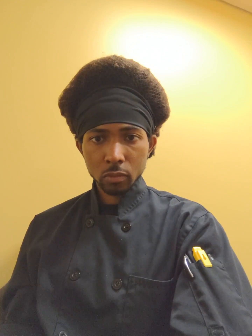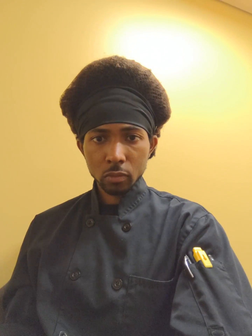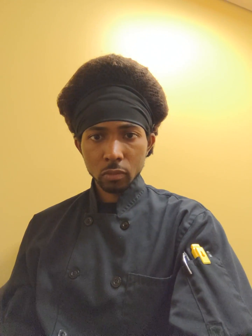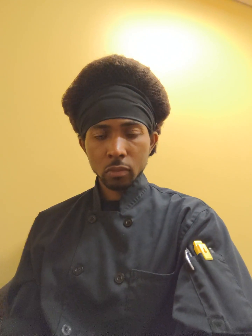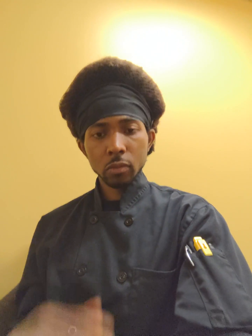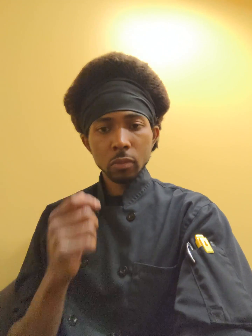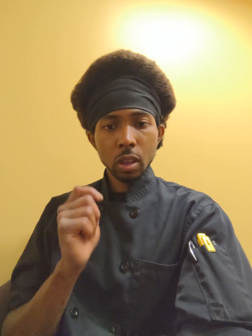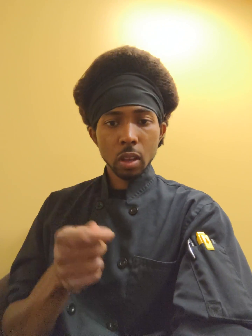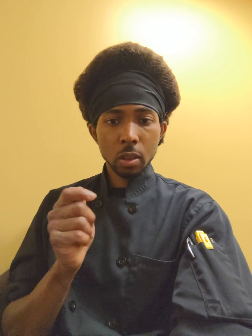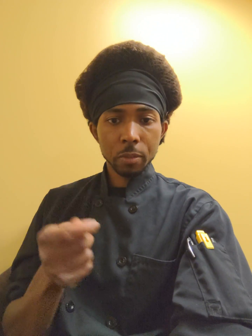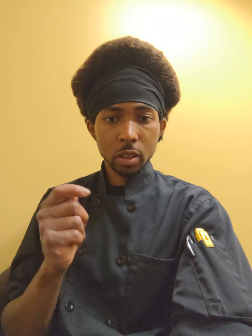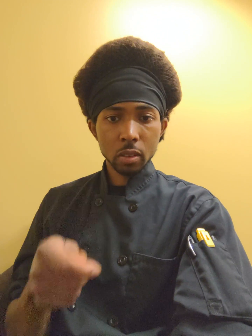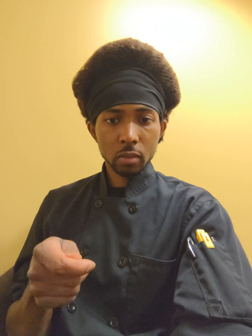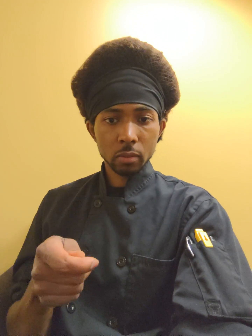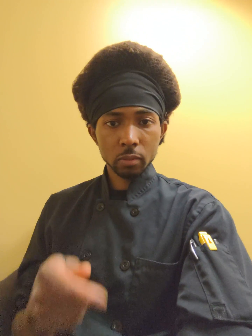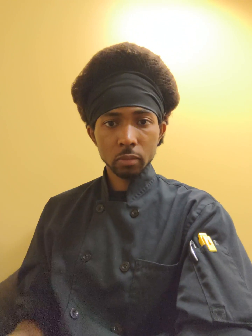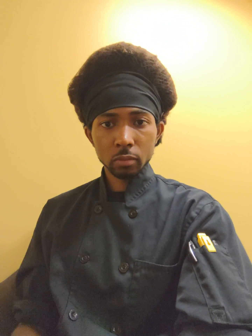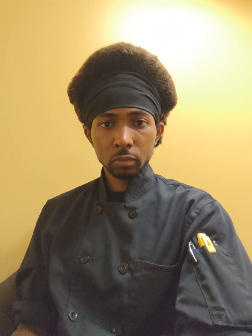cart